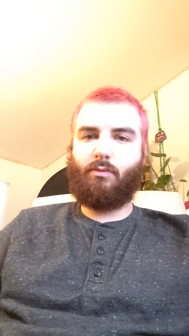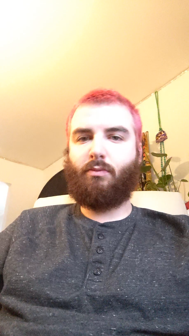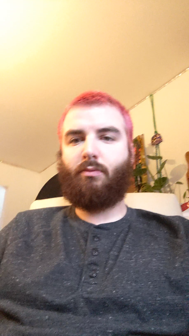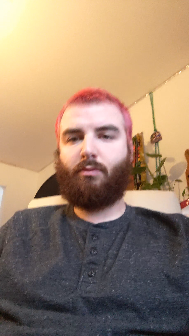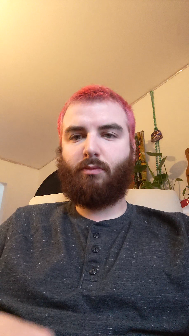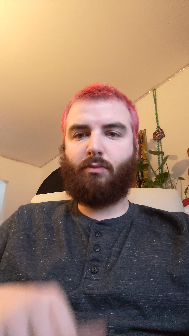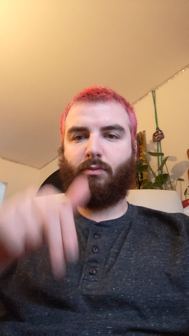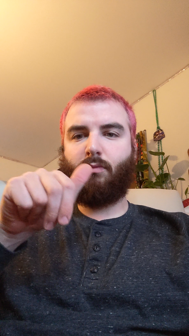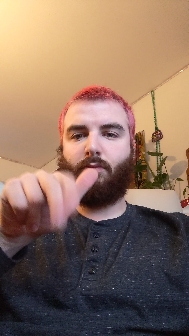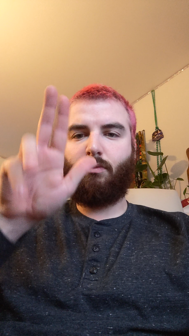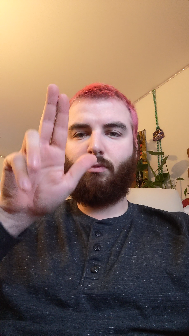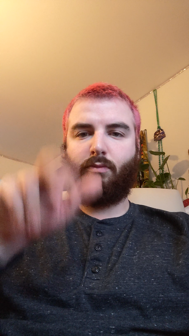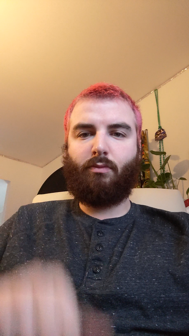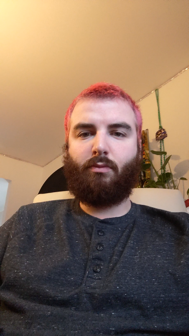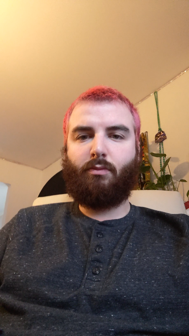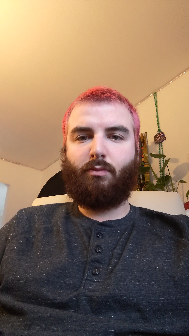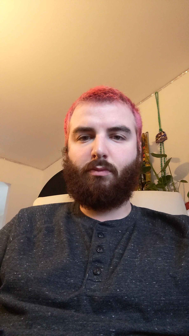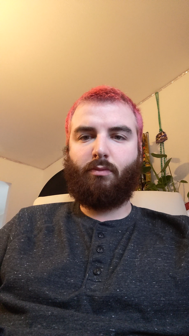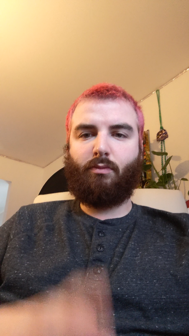lick